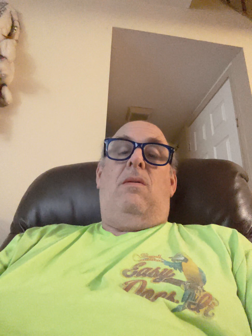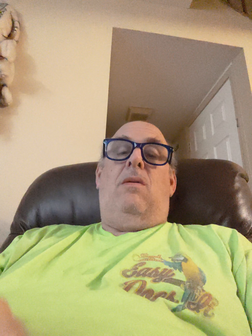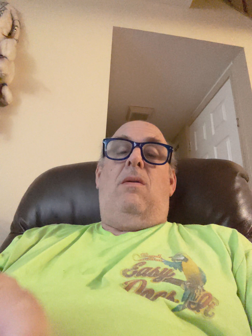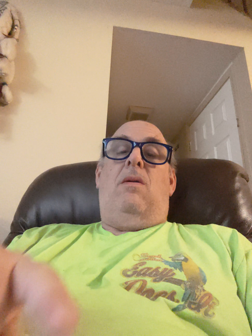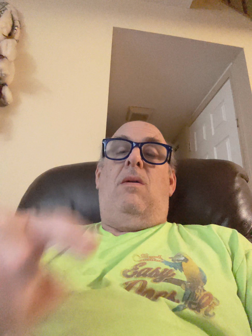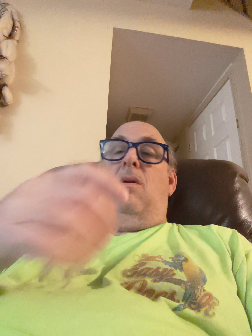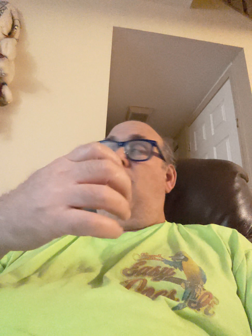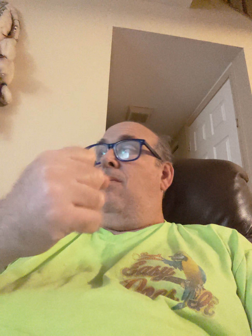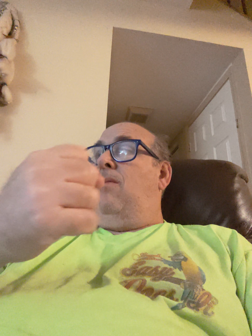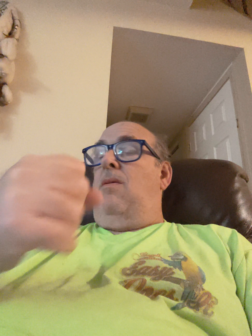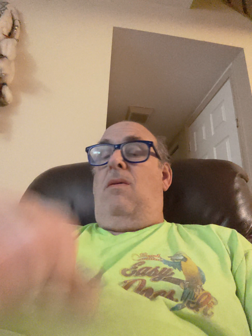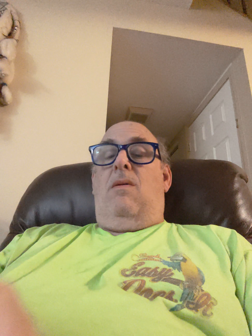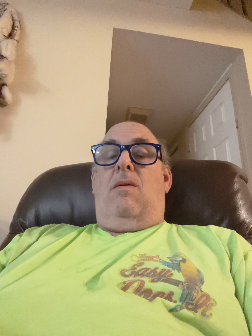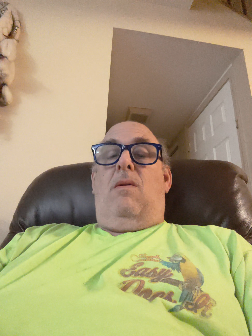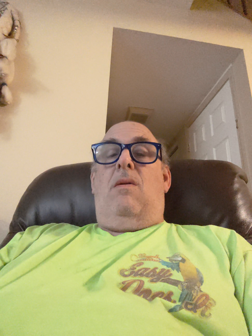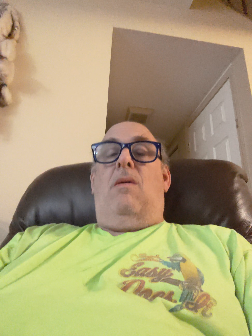milk